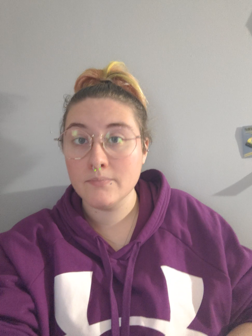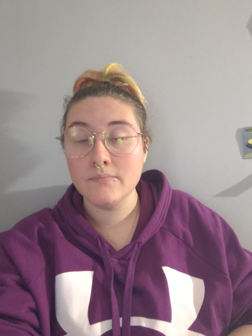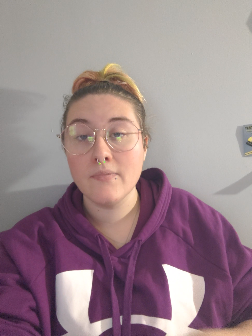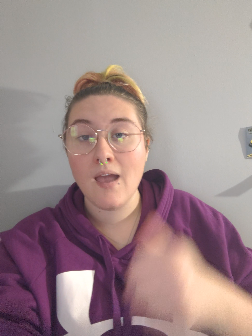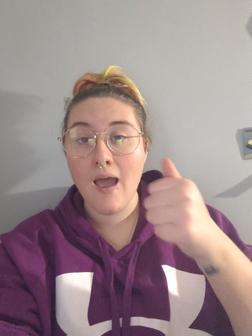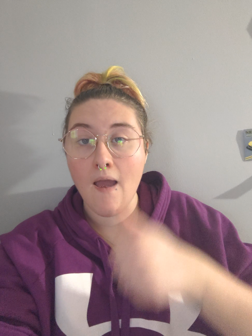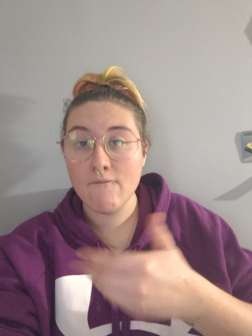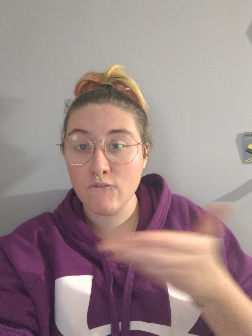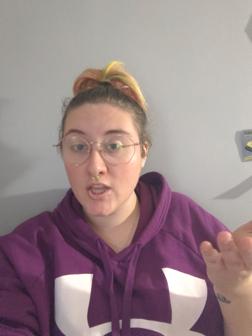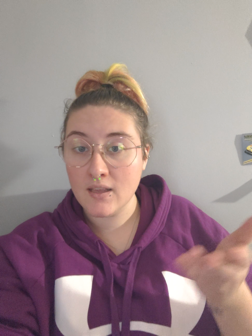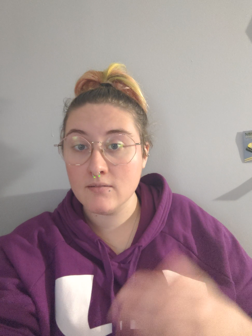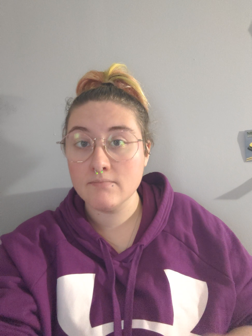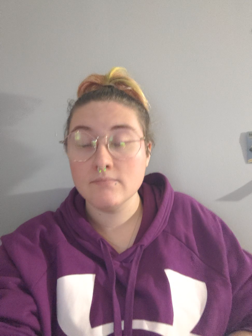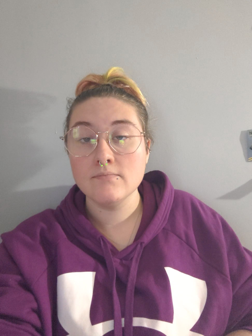every